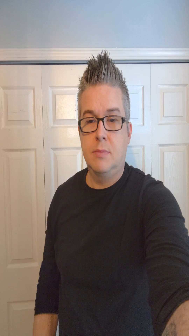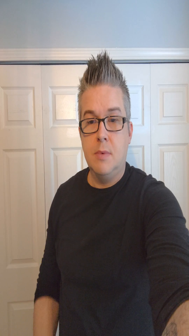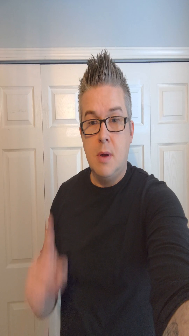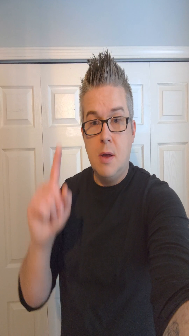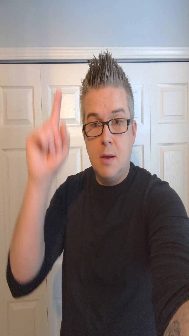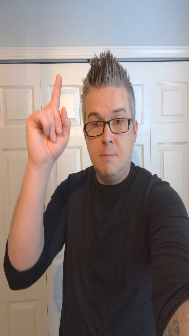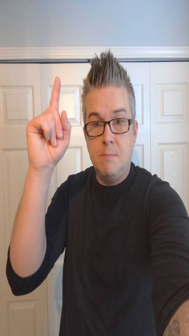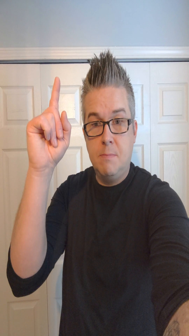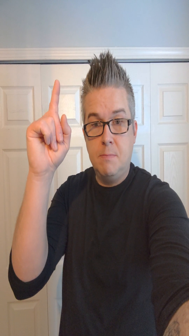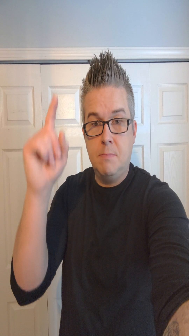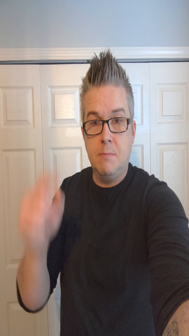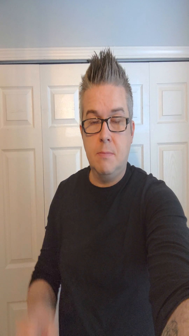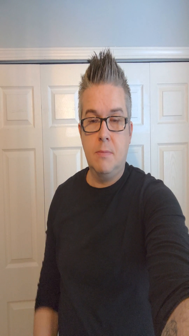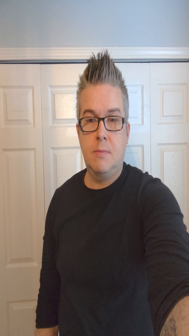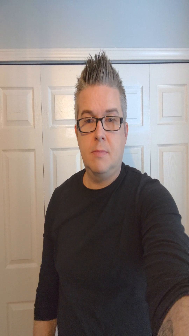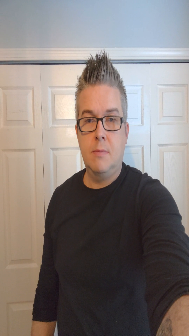up